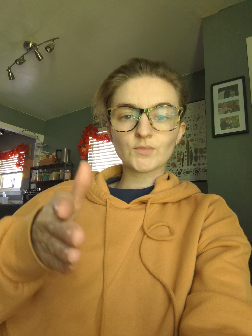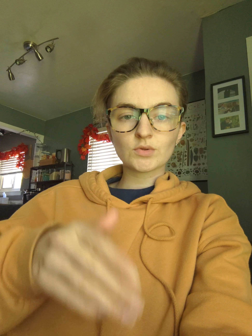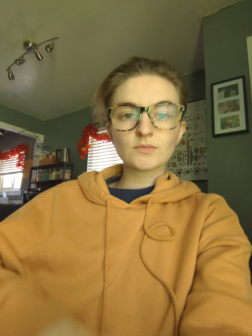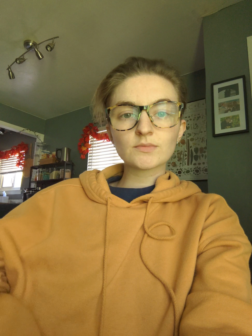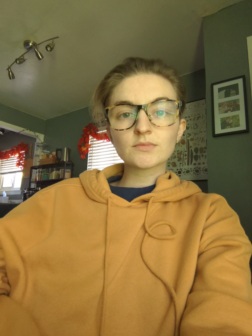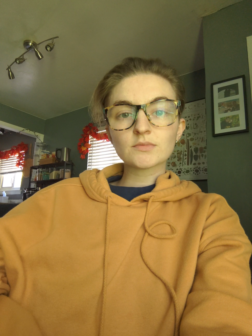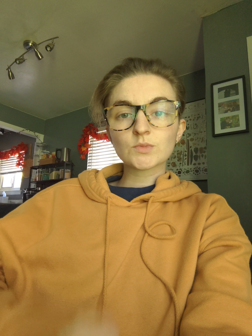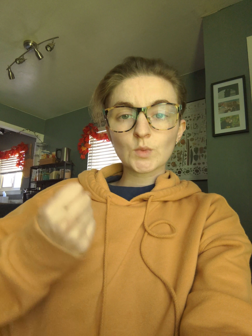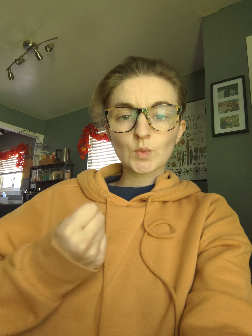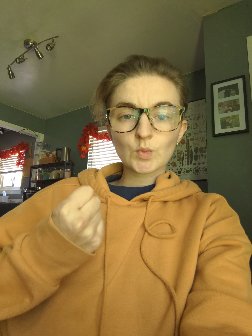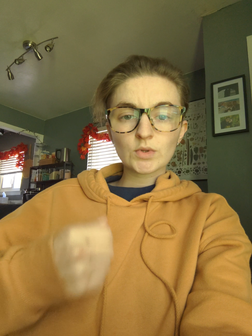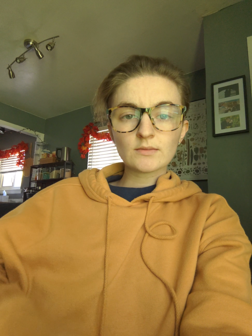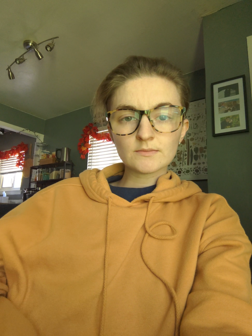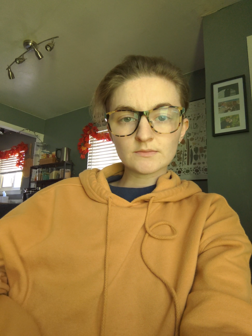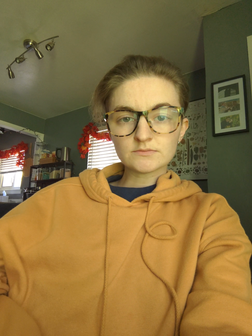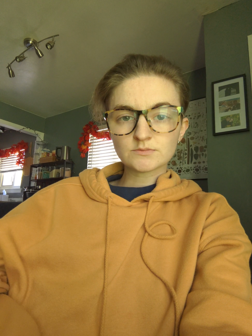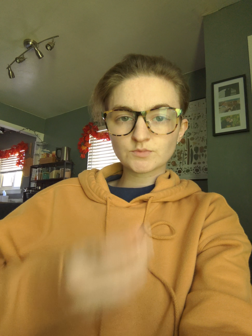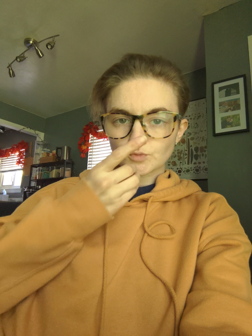hold